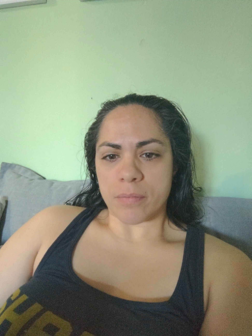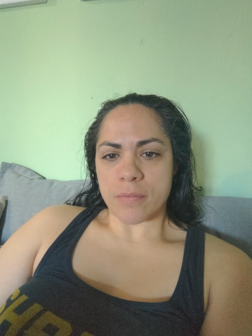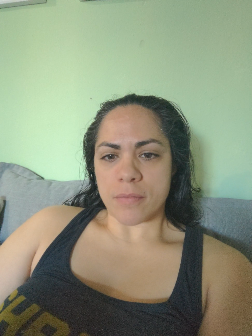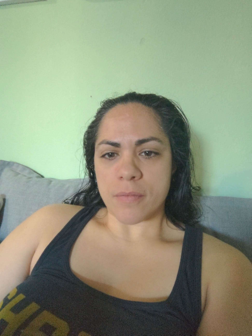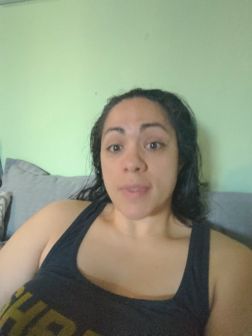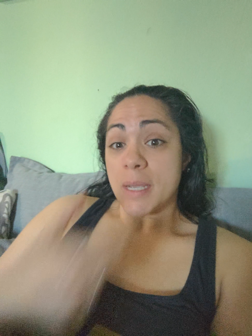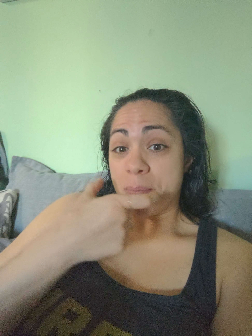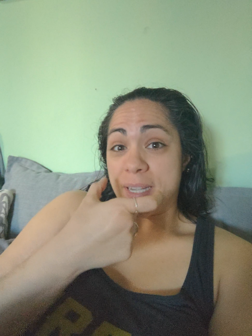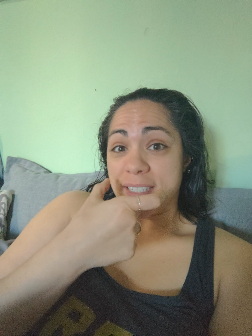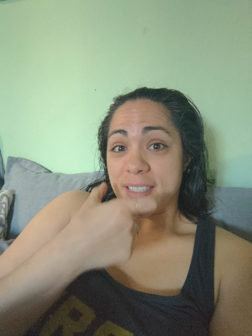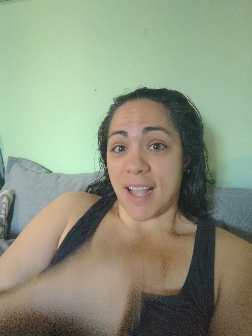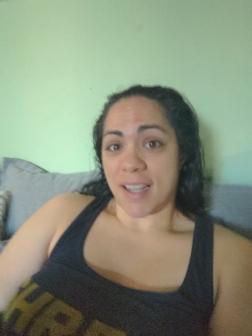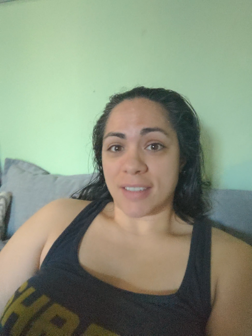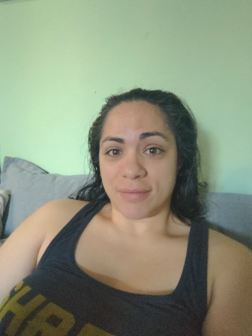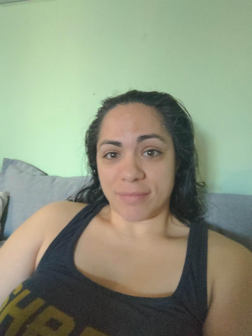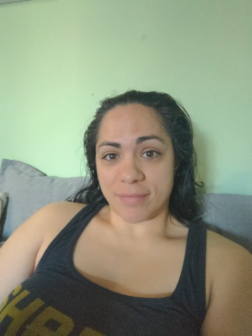pizza